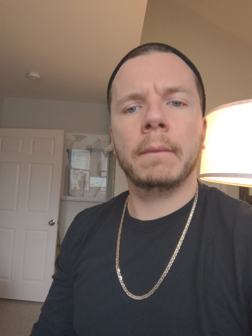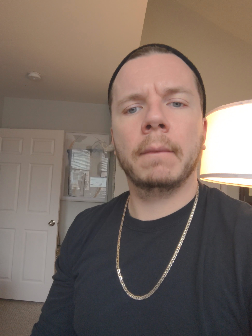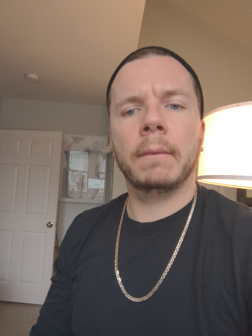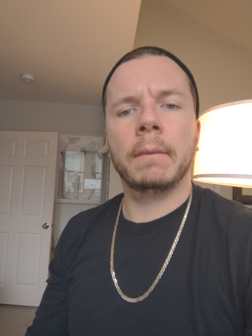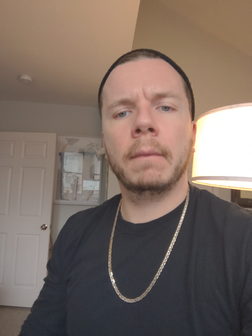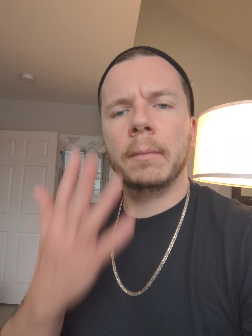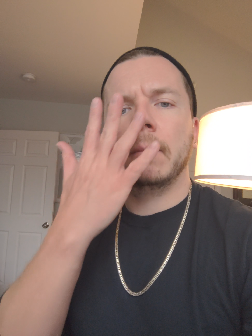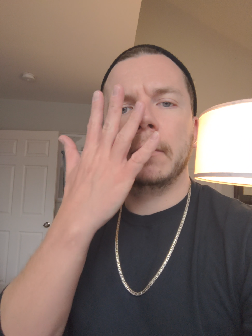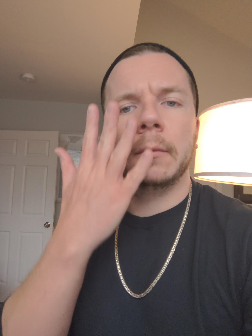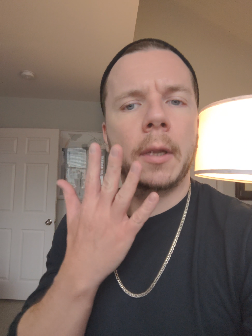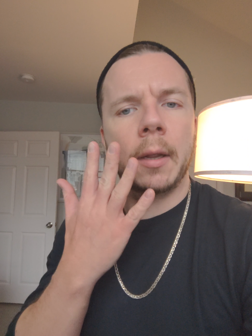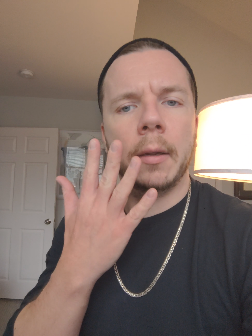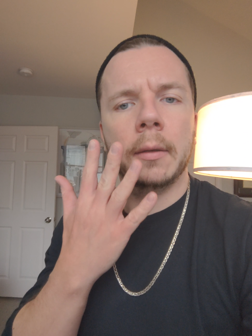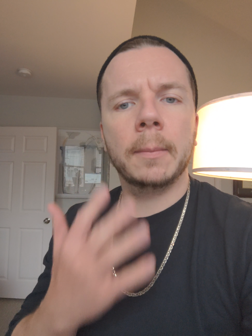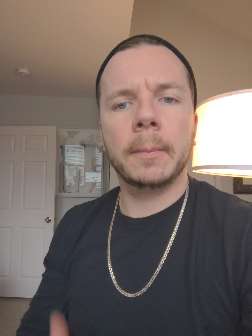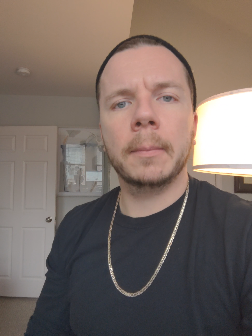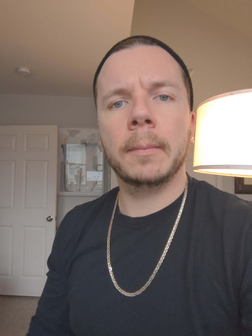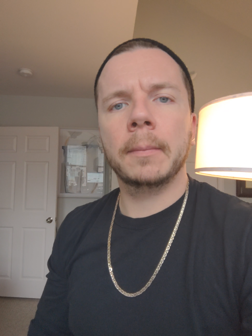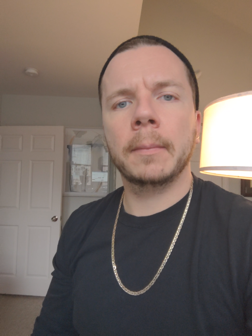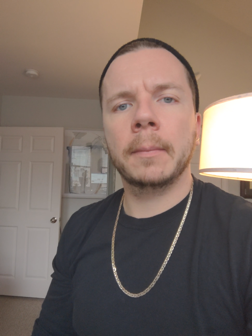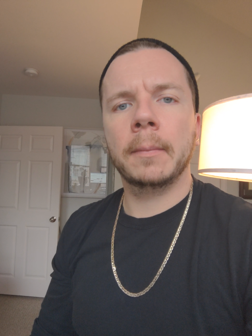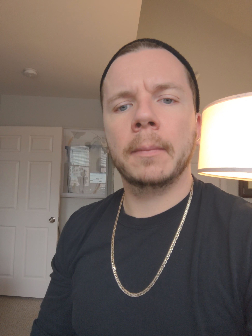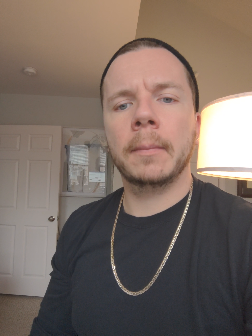sad